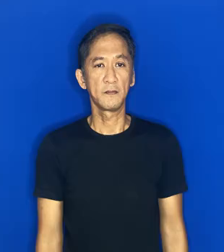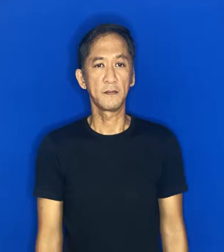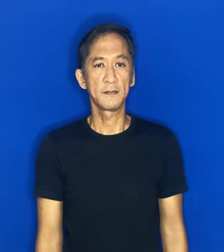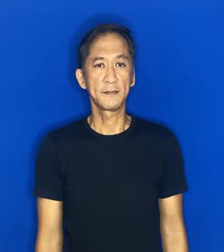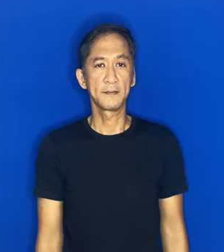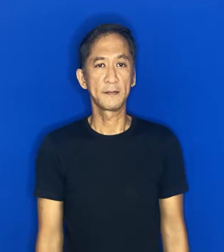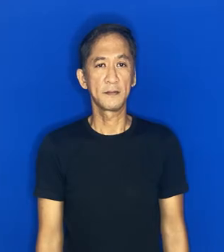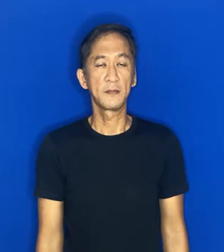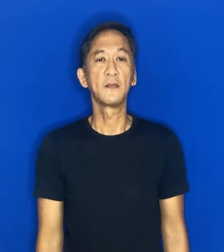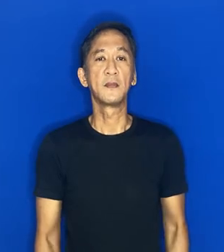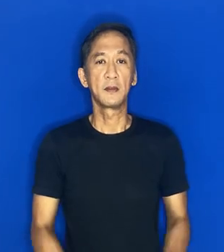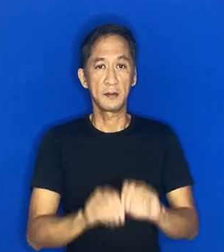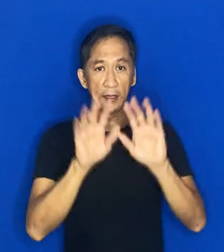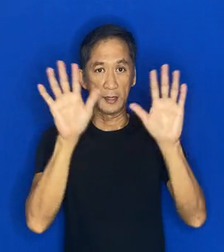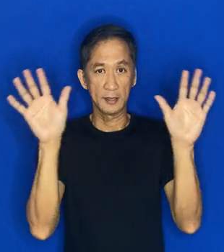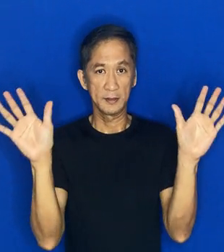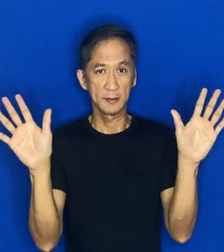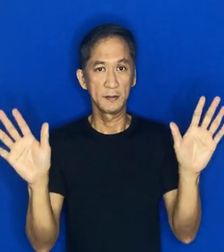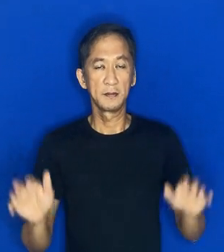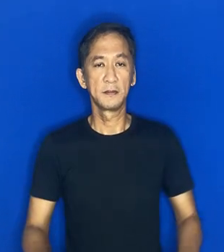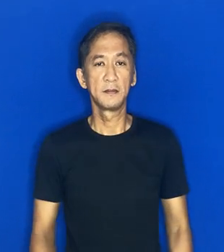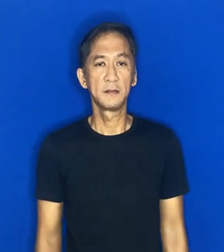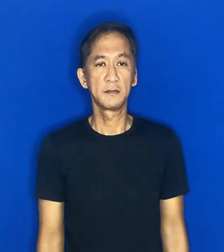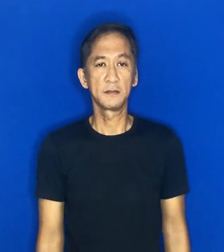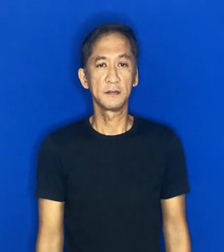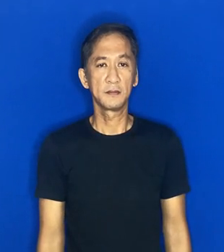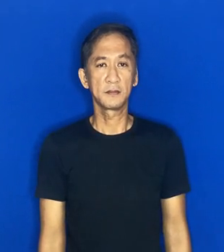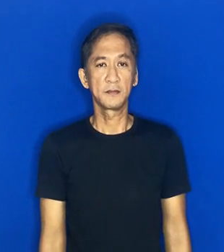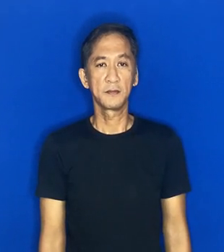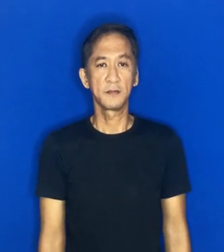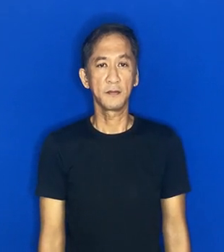light